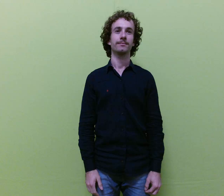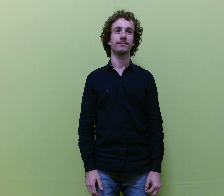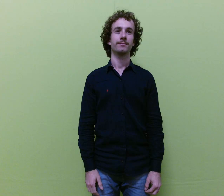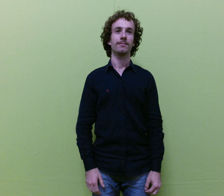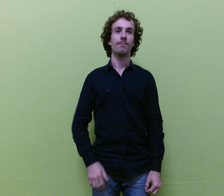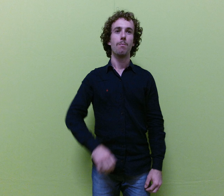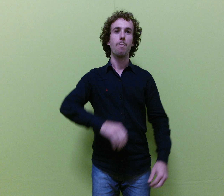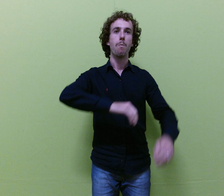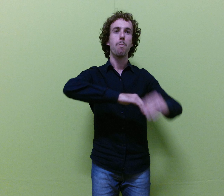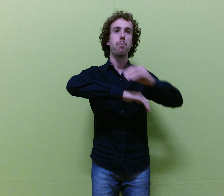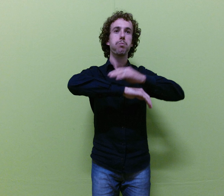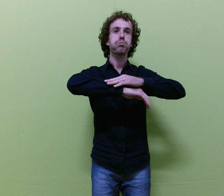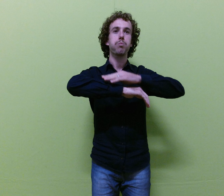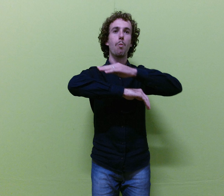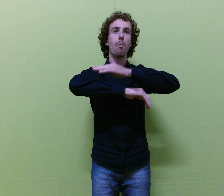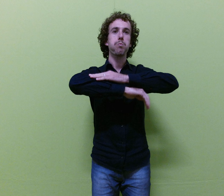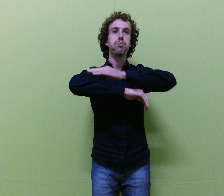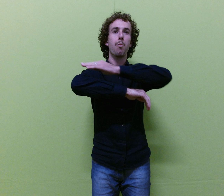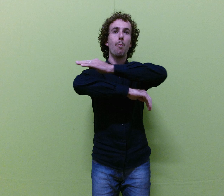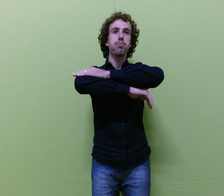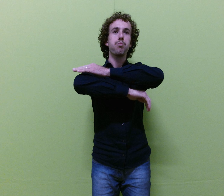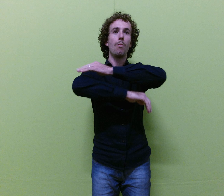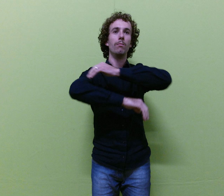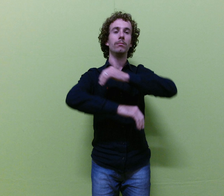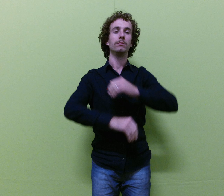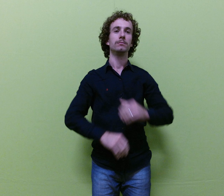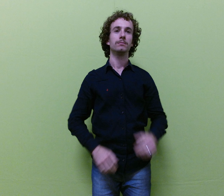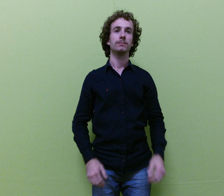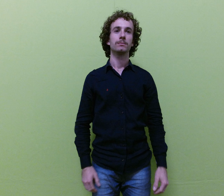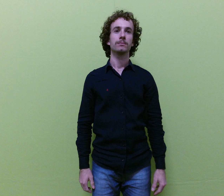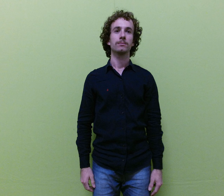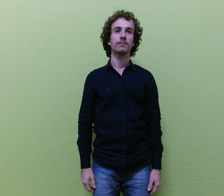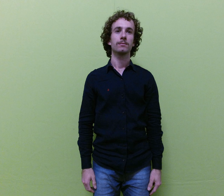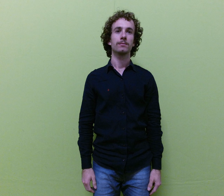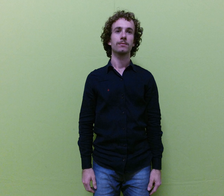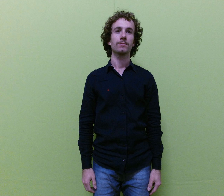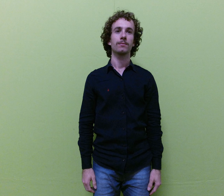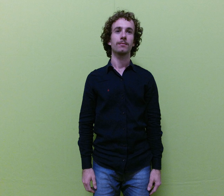sapo